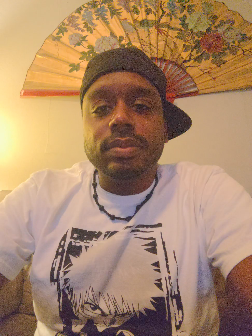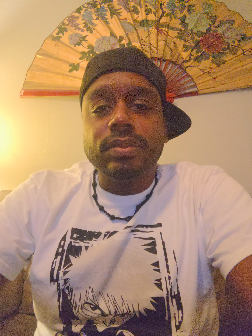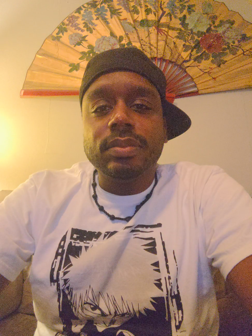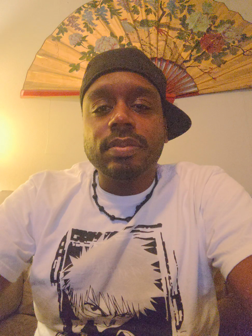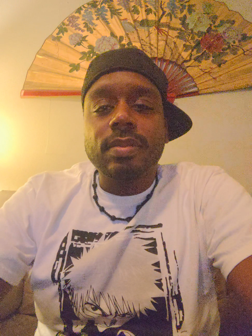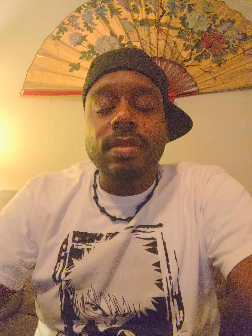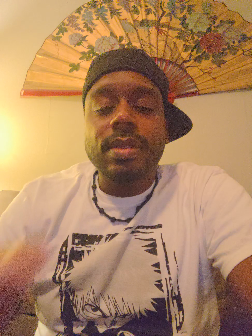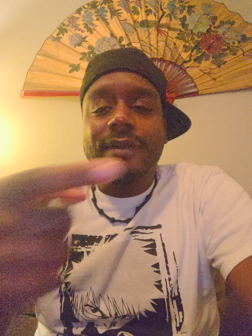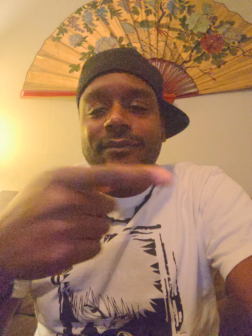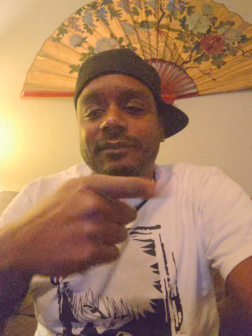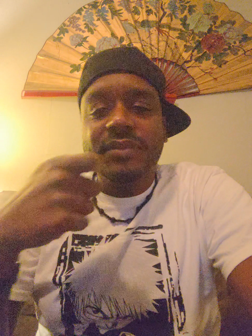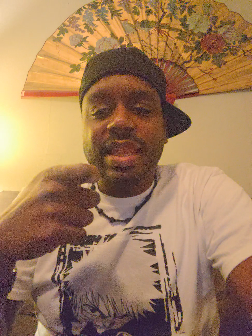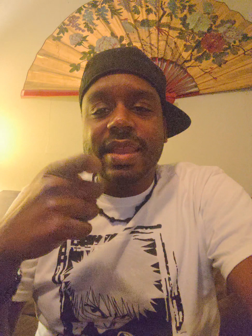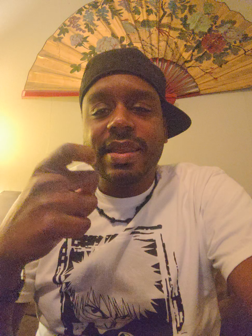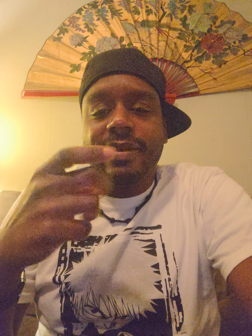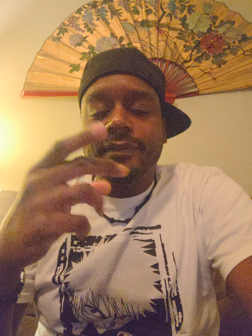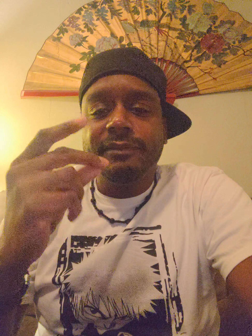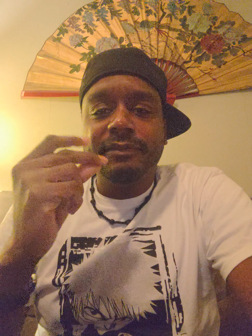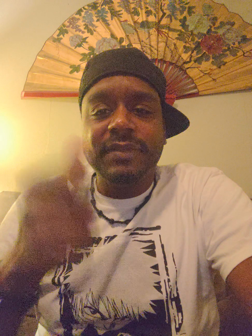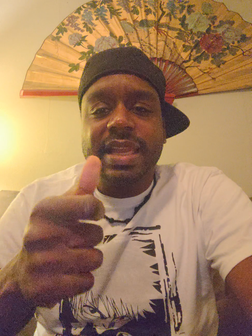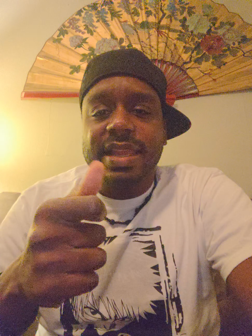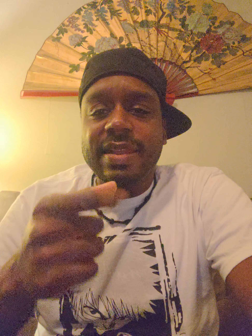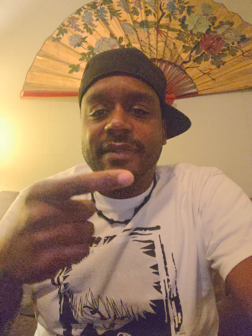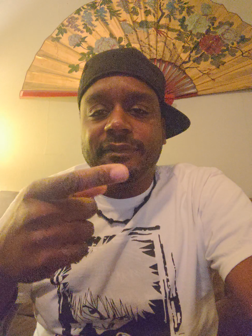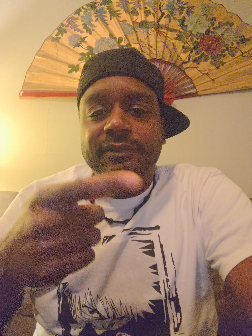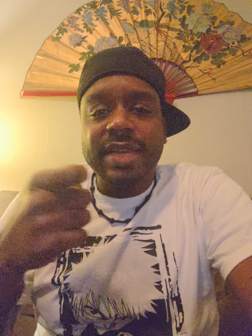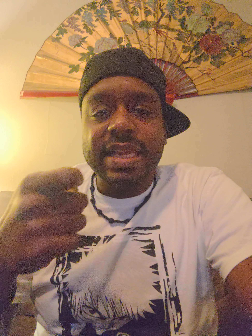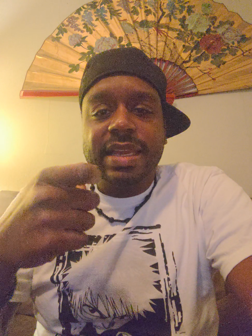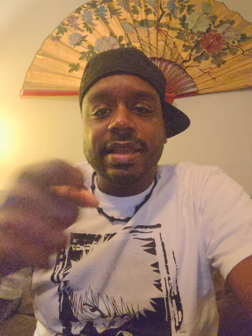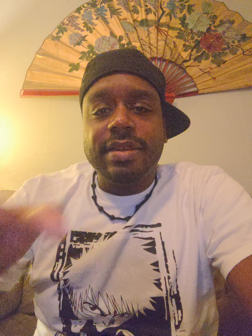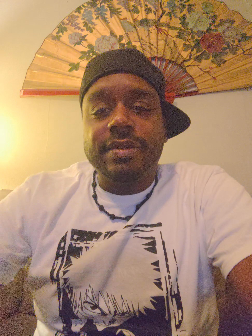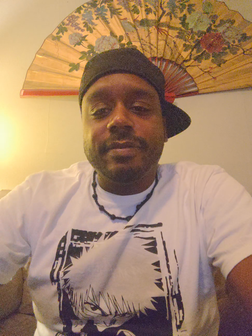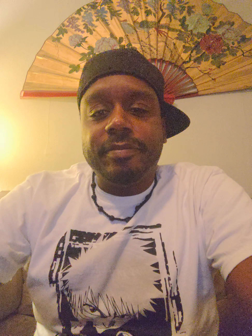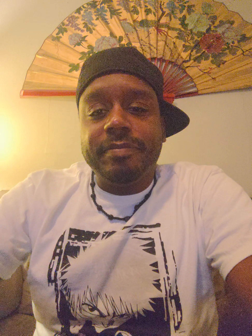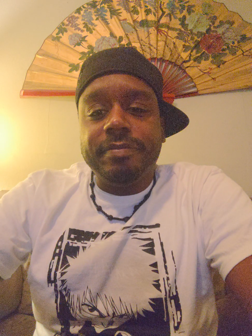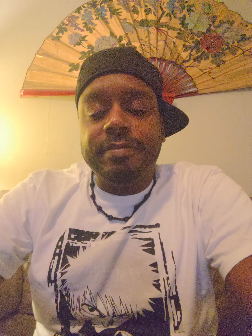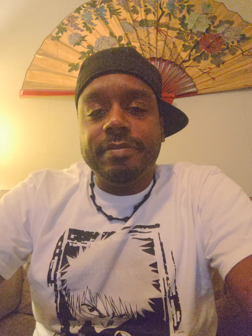fast